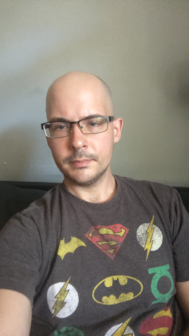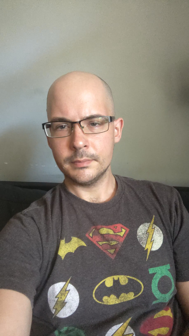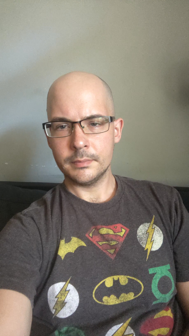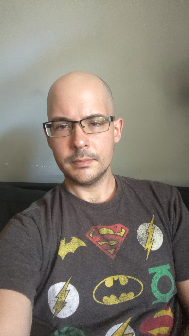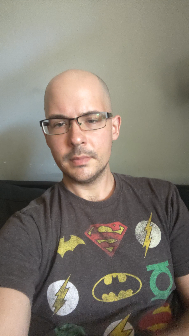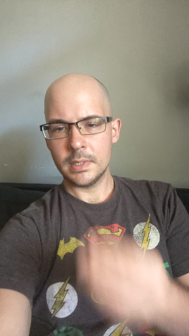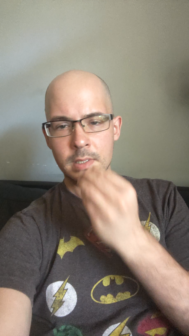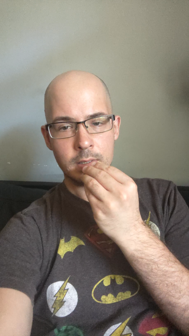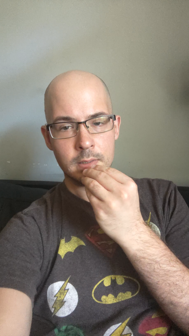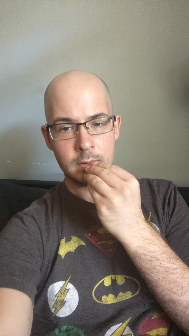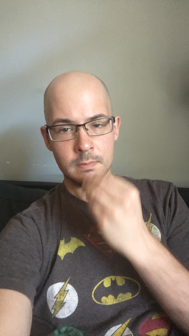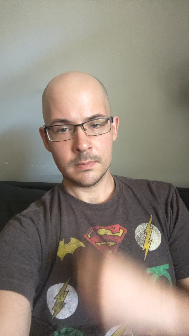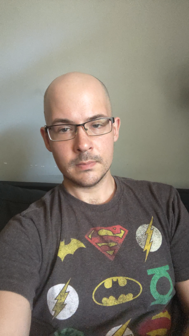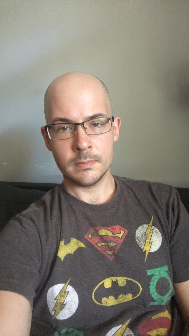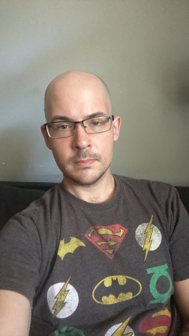eat